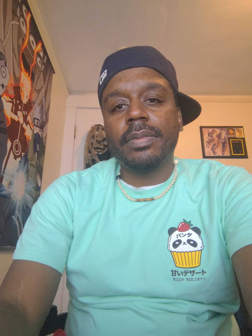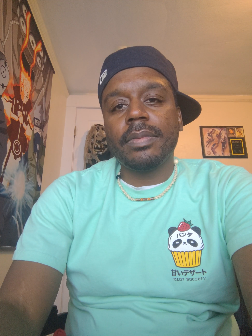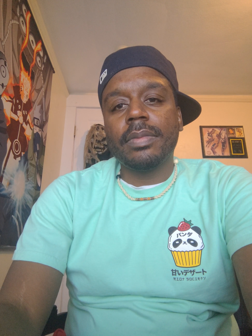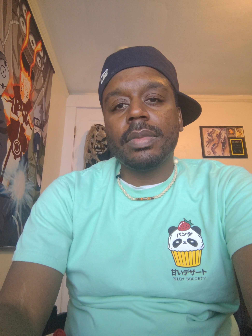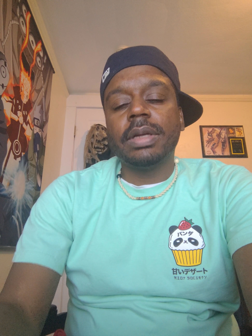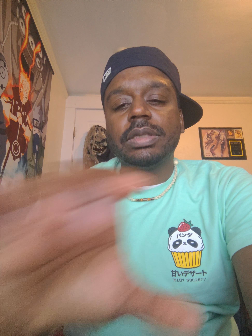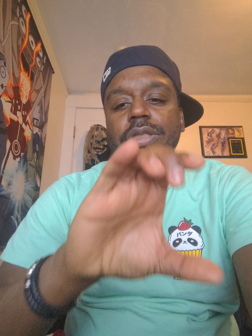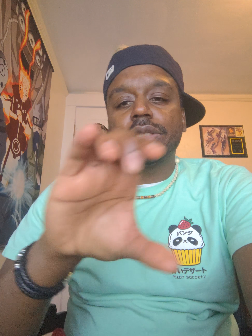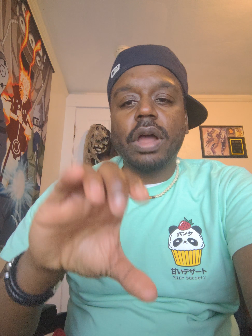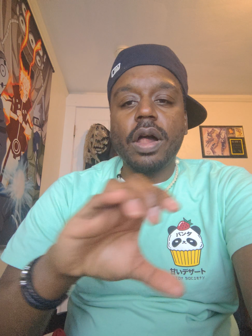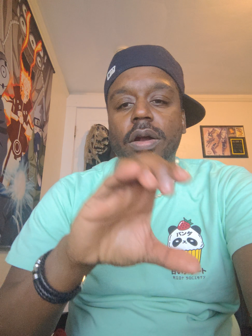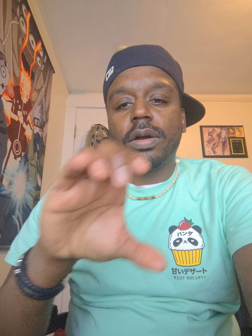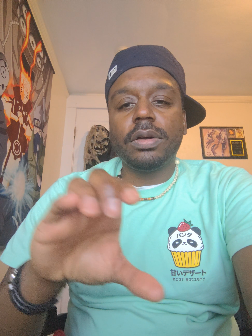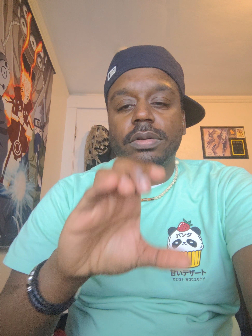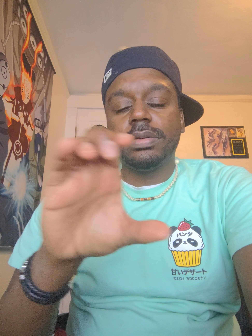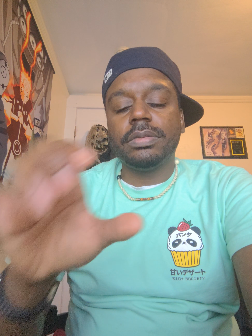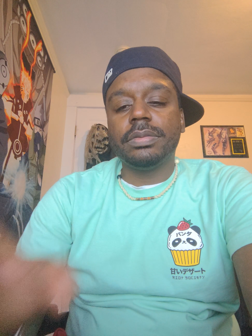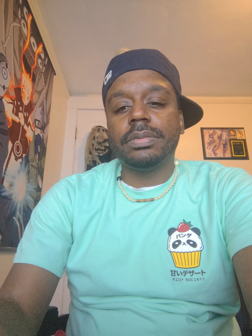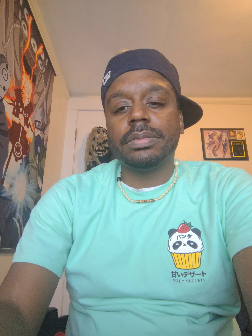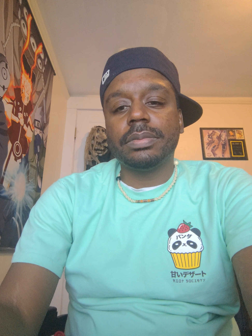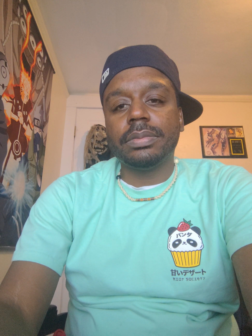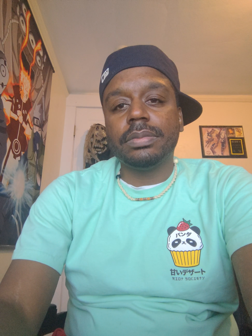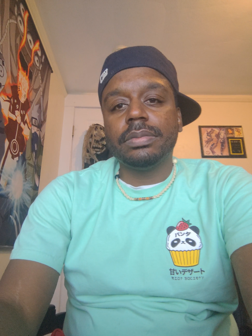chocolate